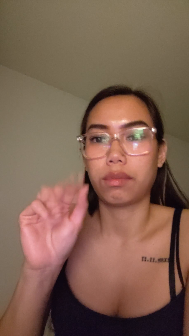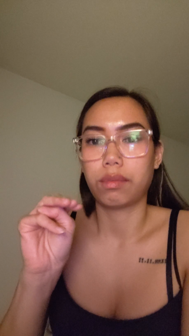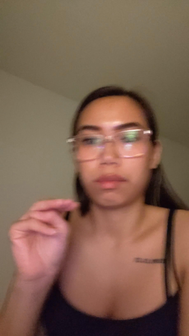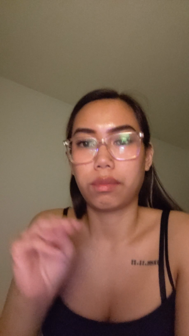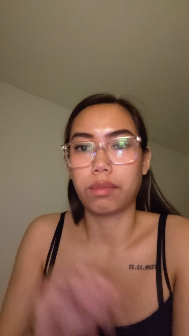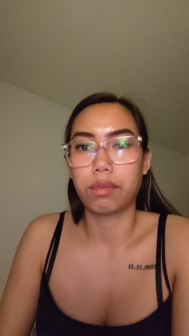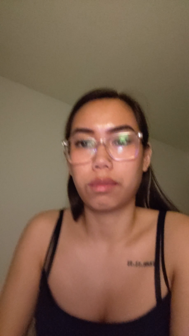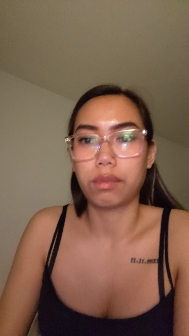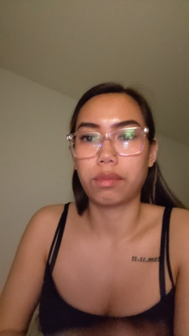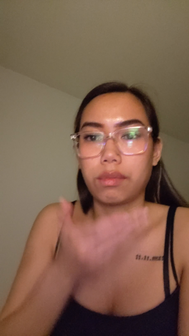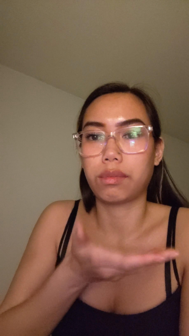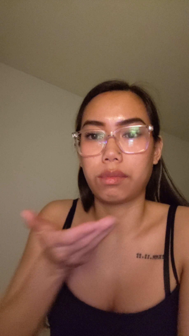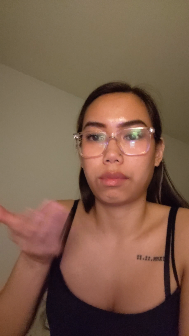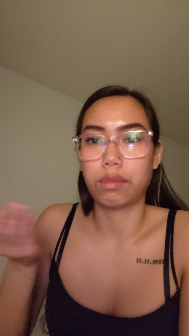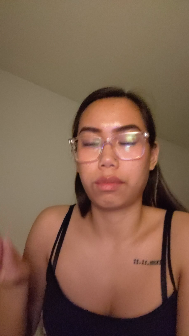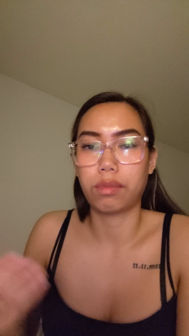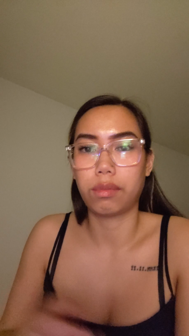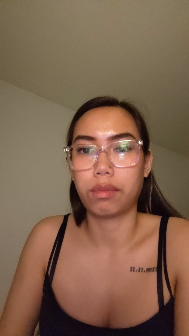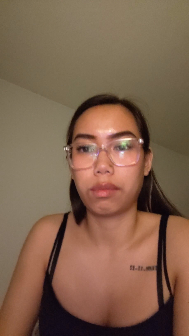carry